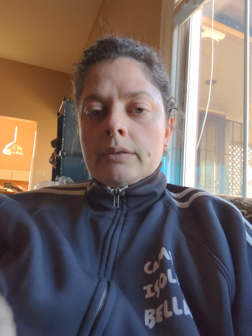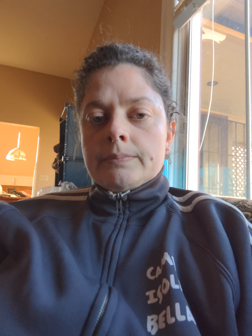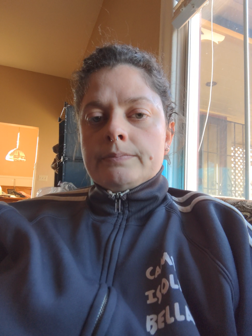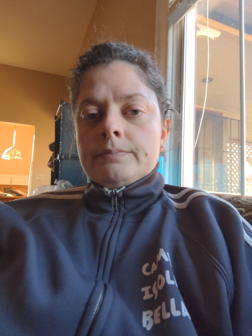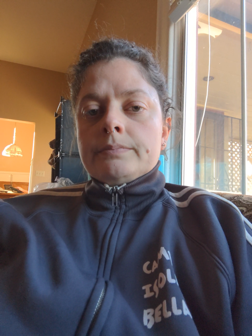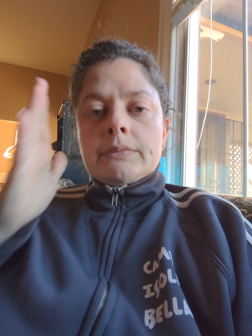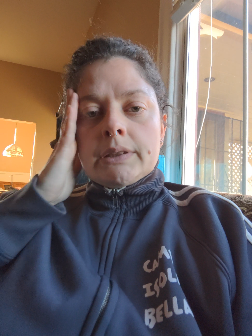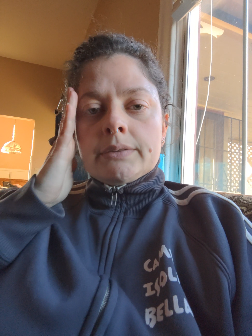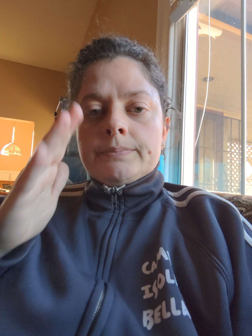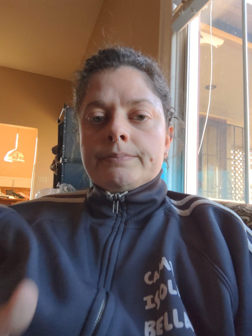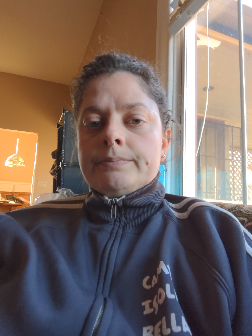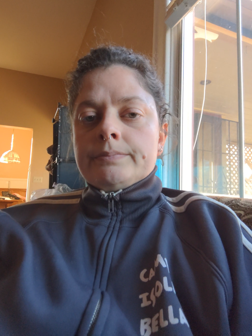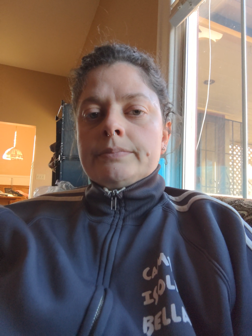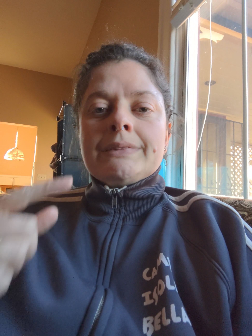bed